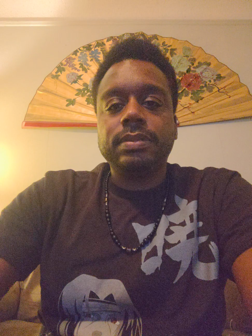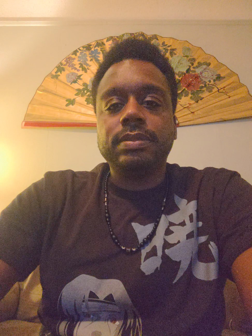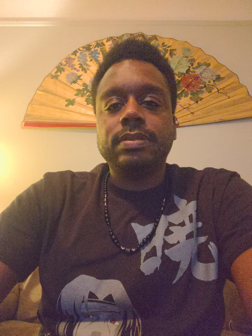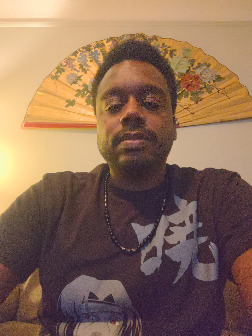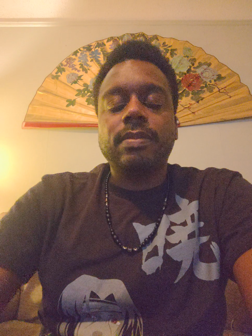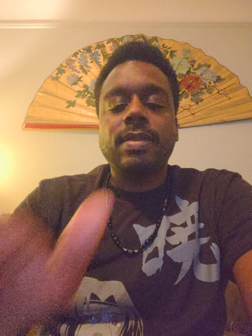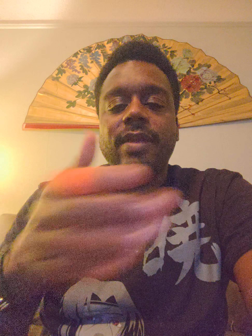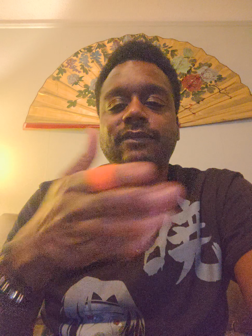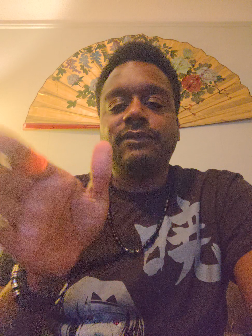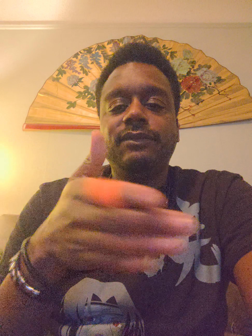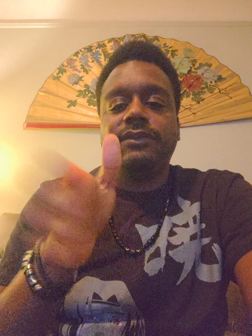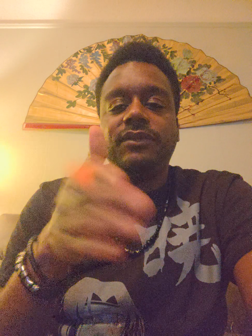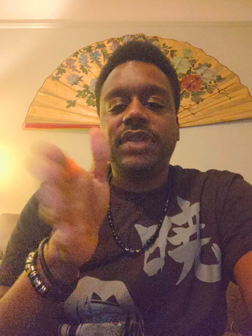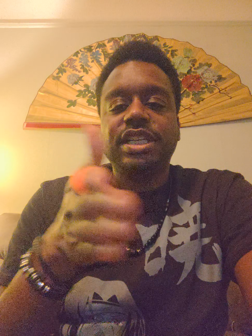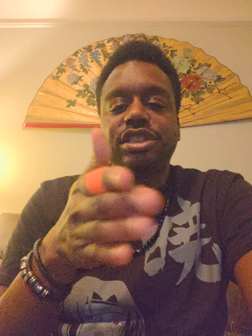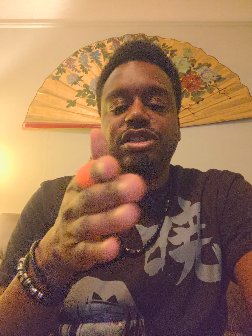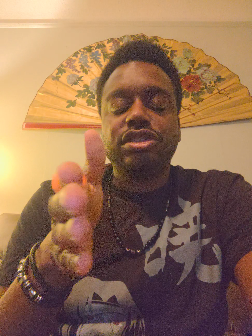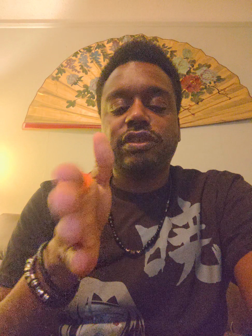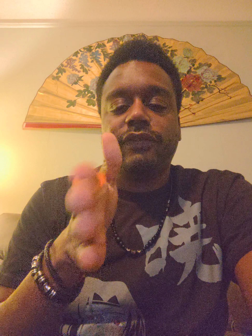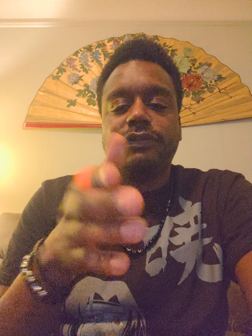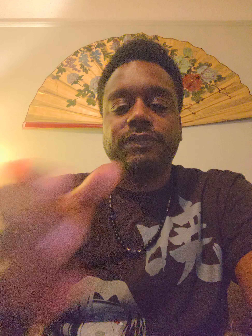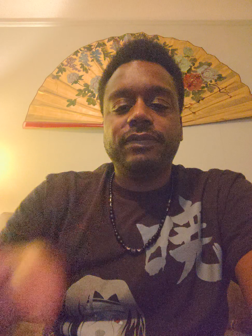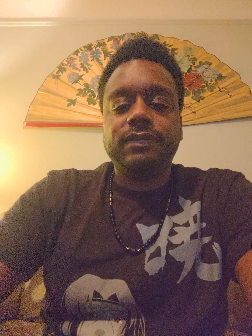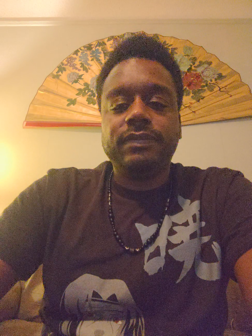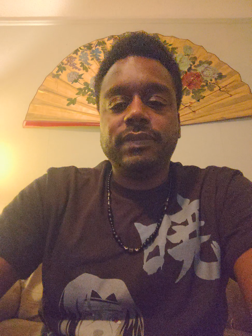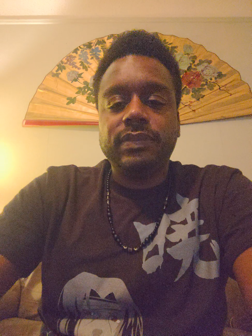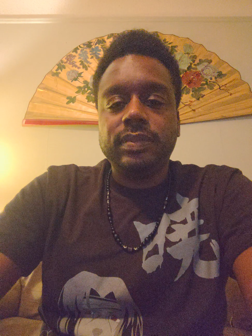fish